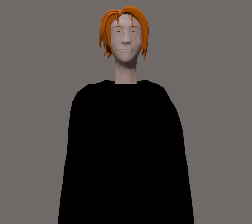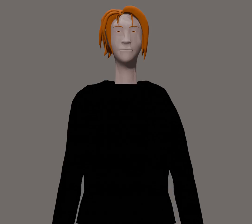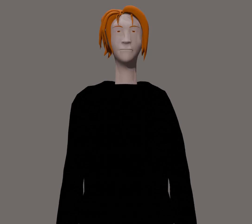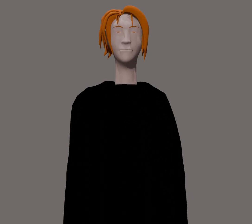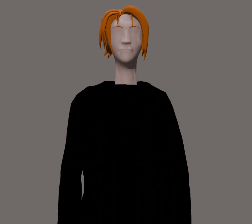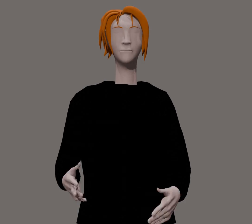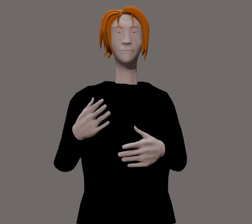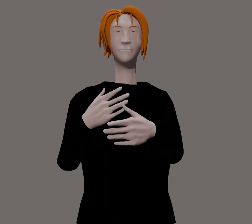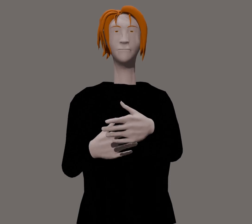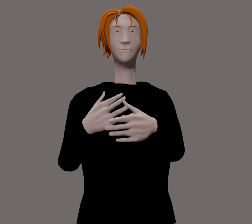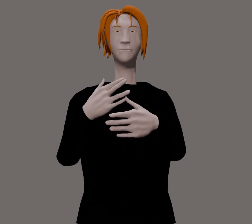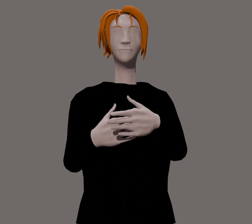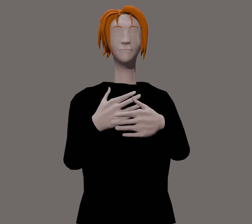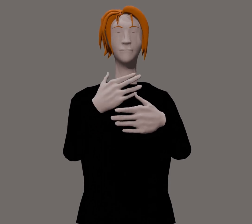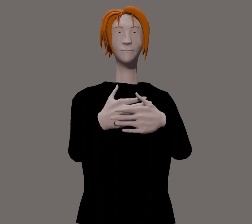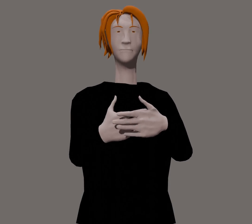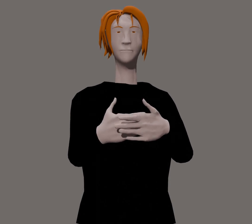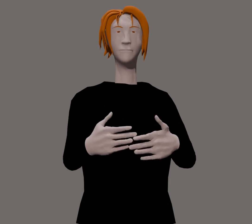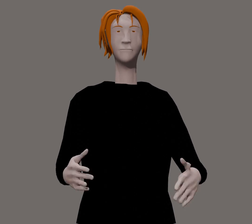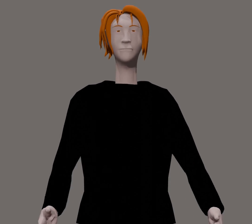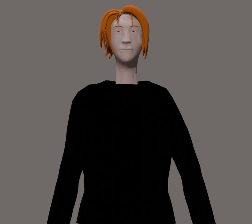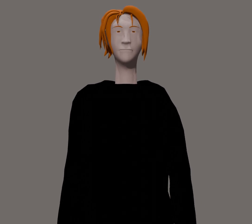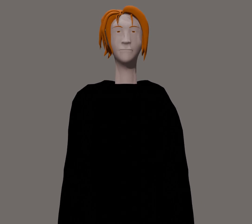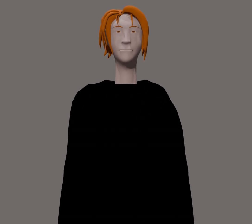Close Near